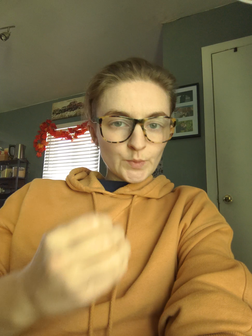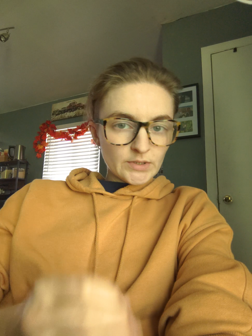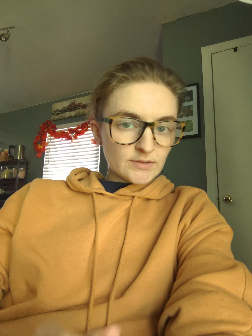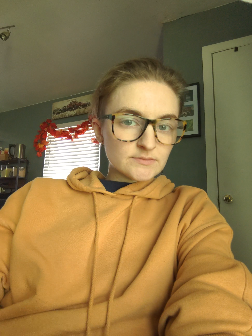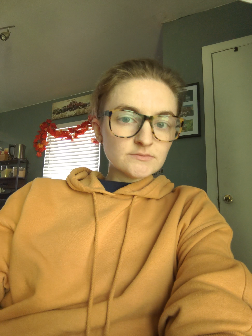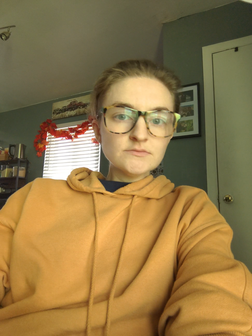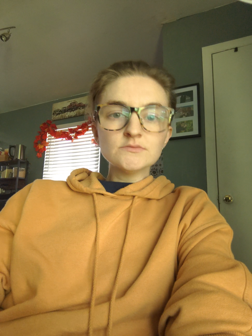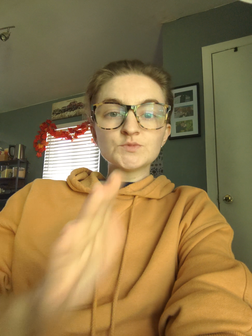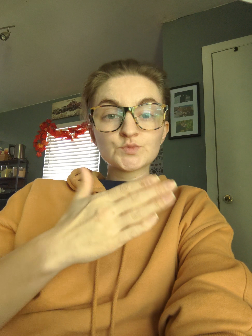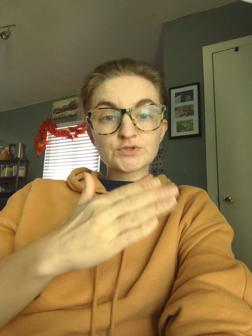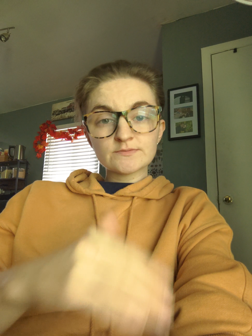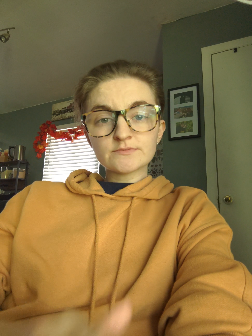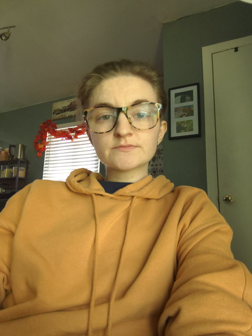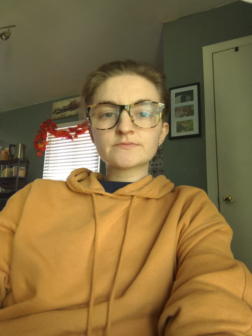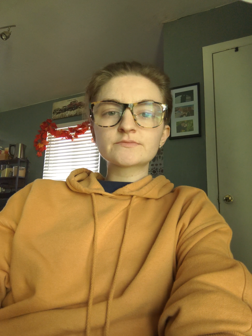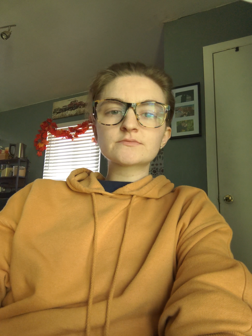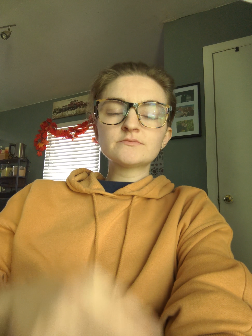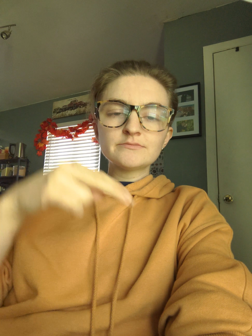share